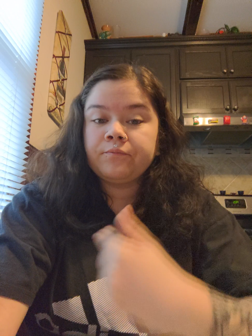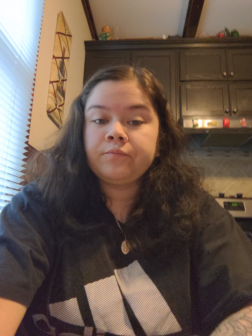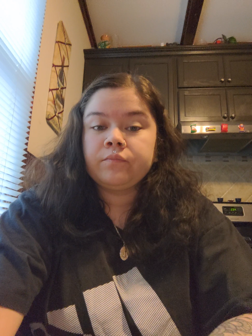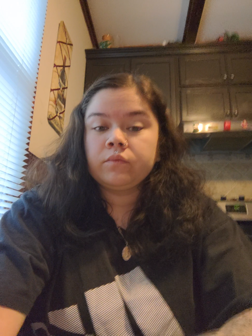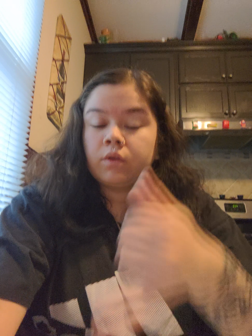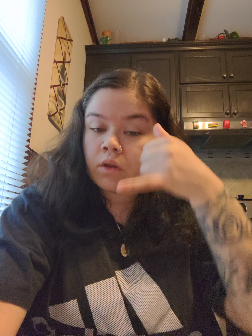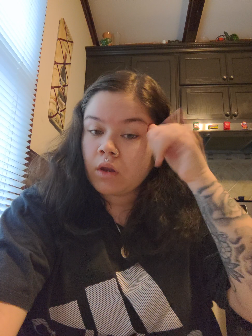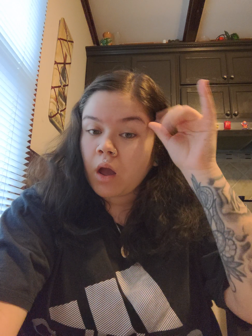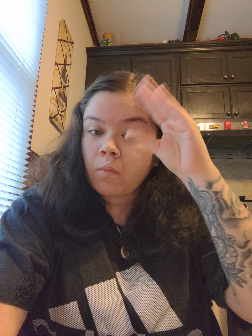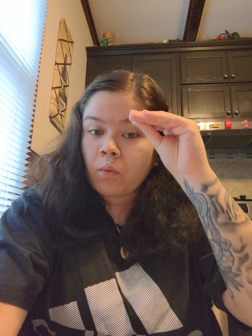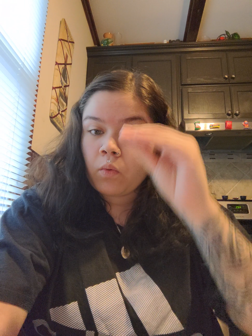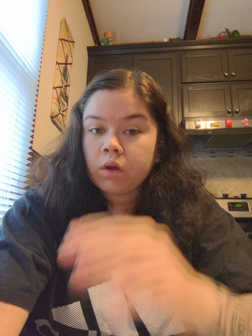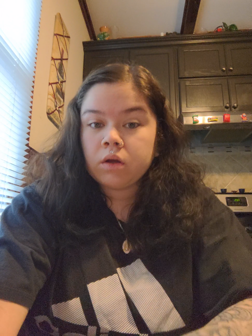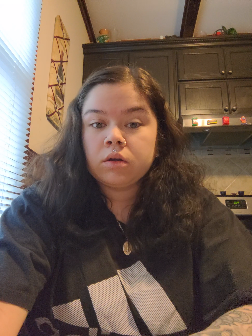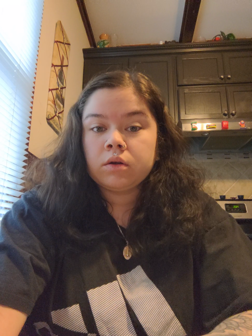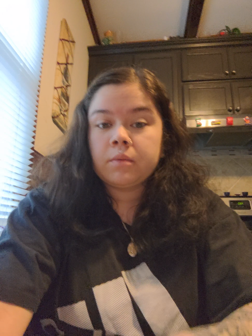cowboy